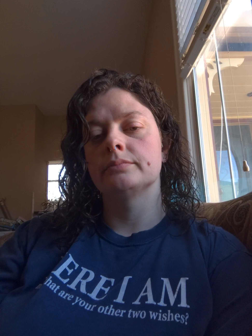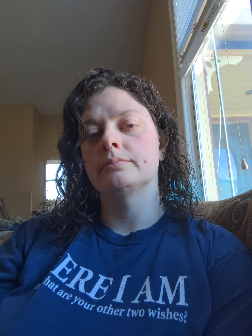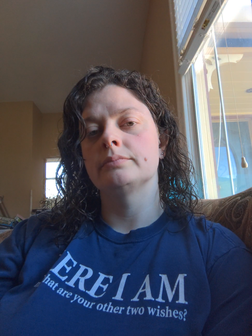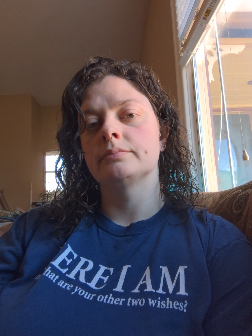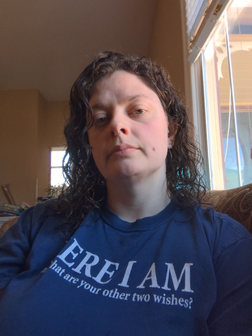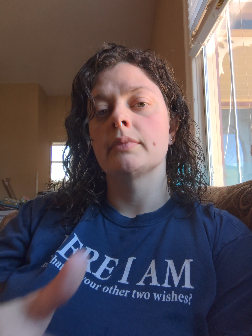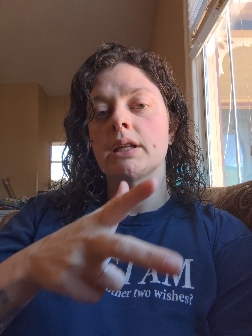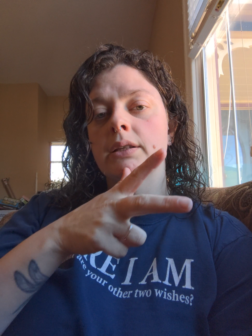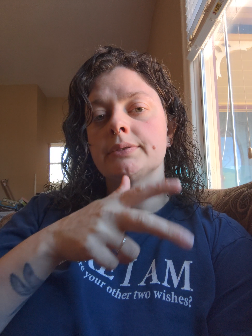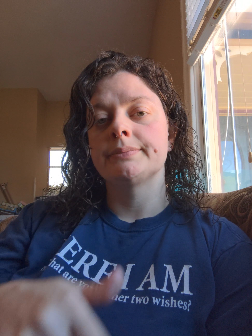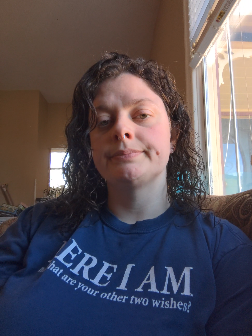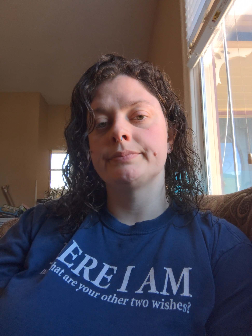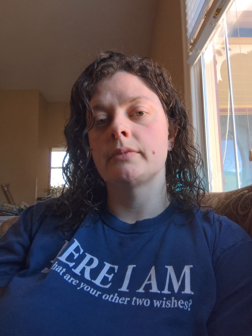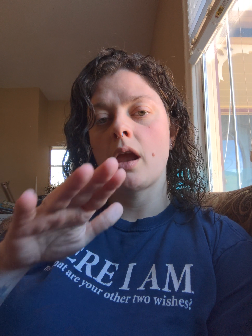hen